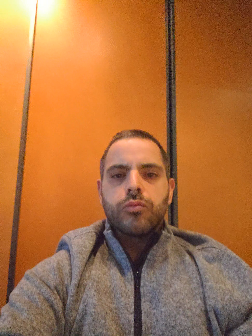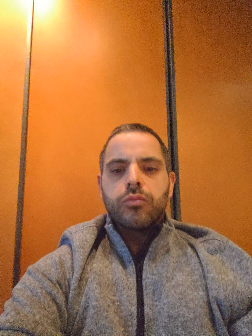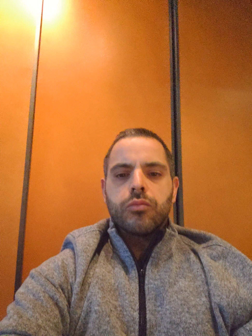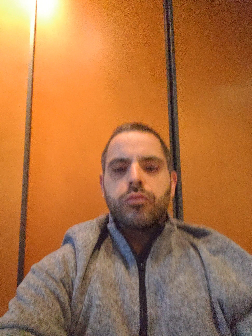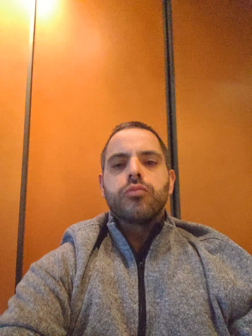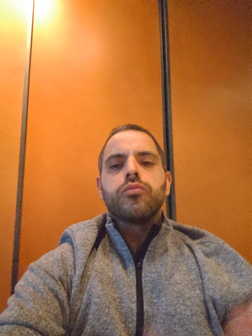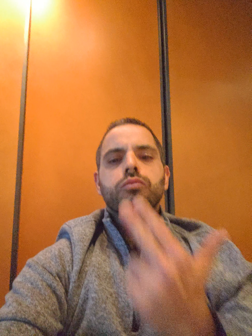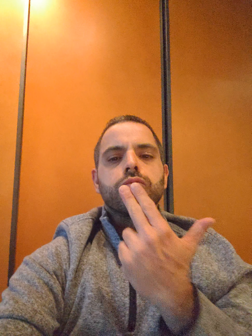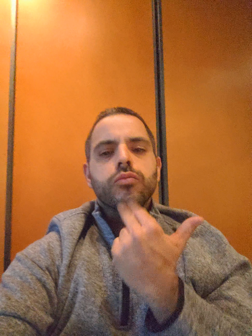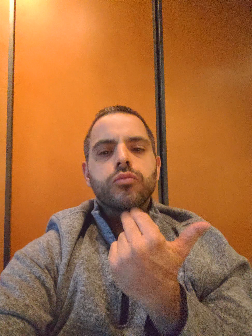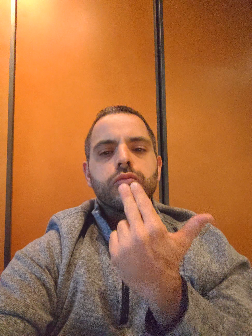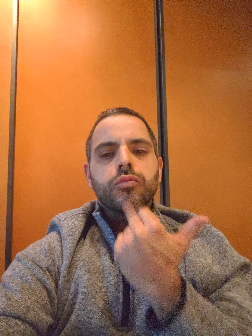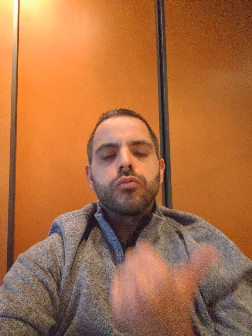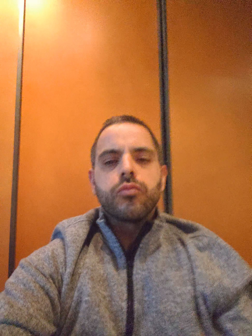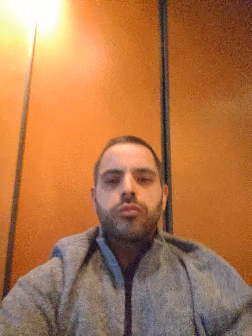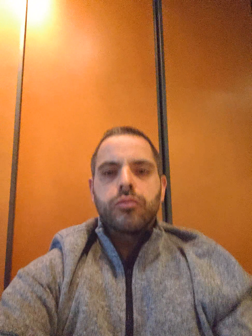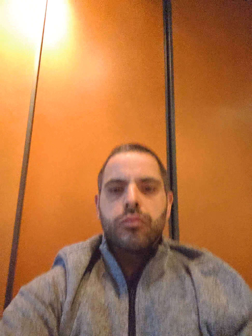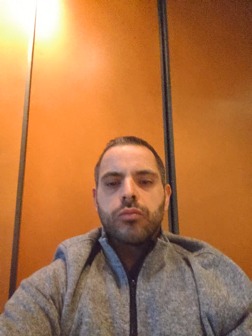cute